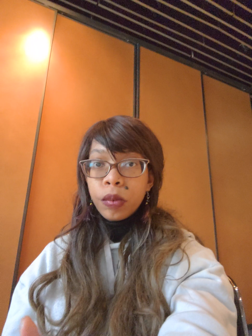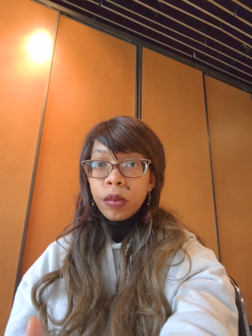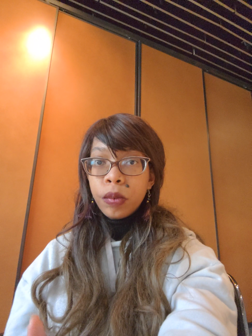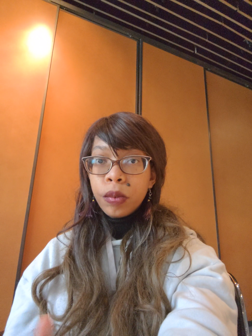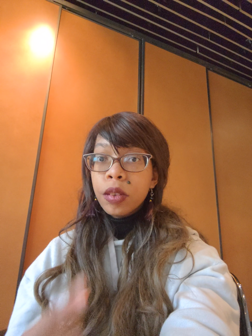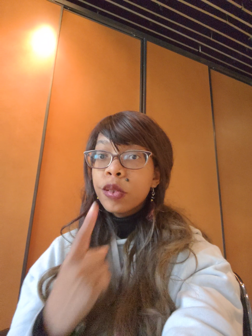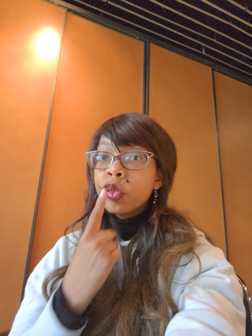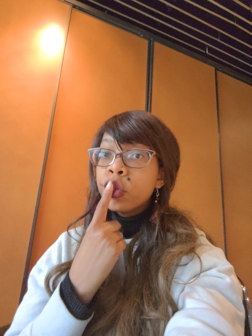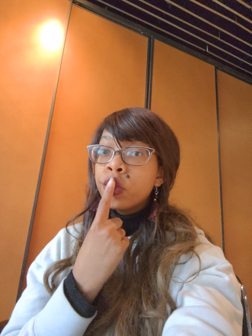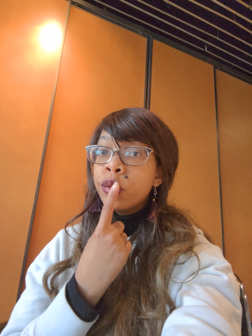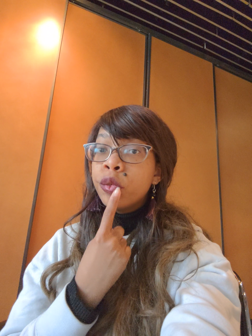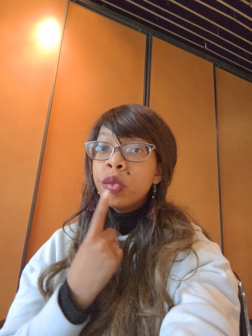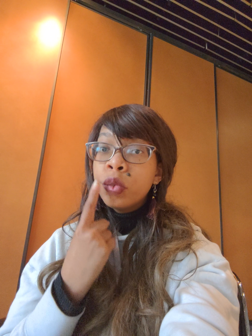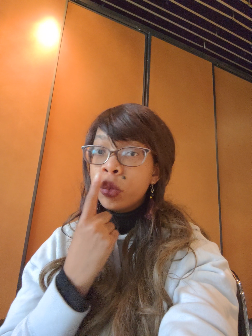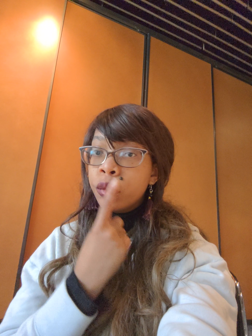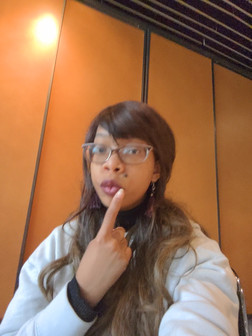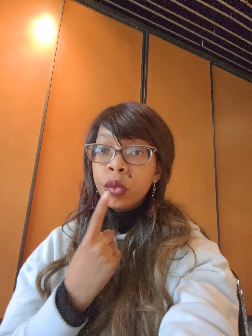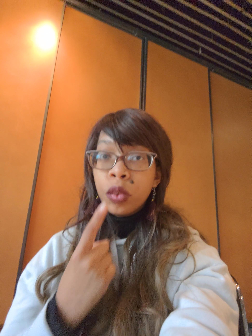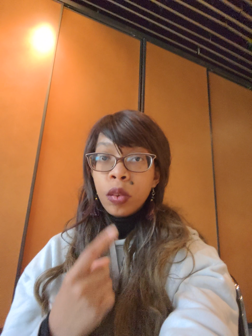mouth